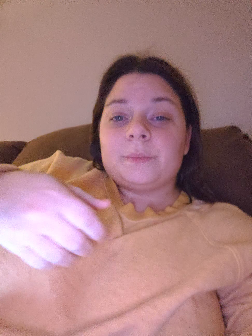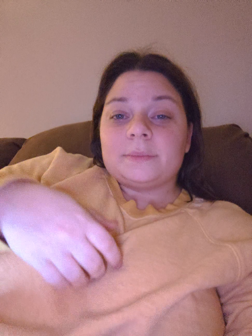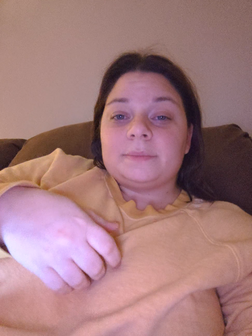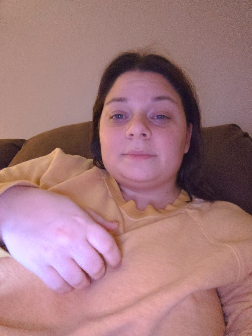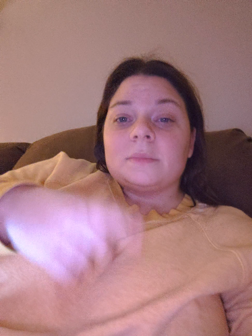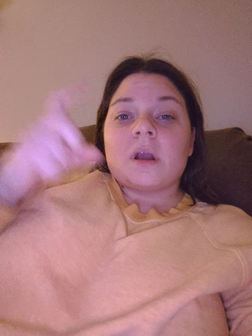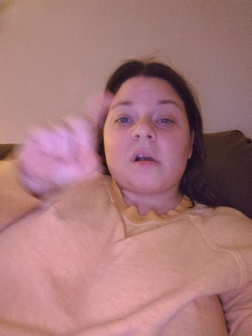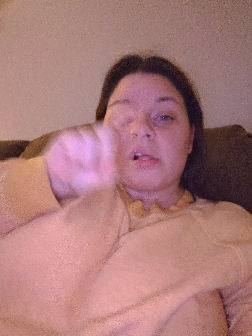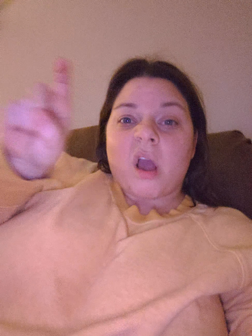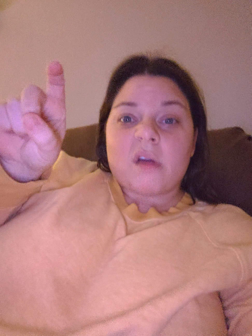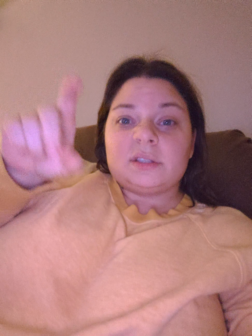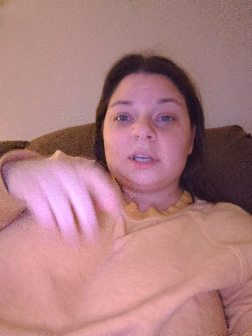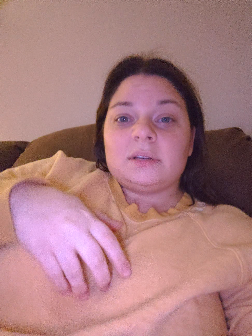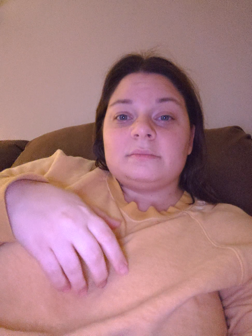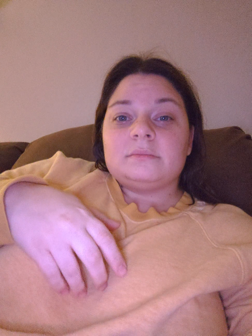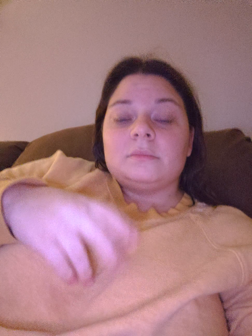closet